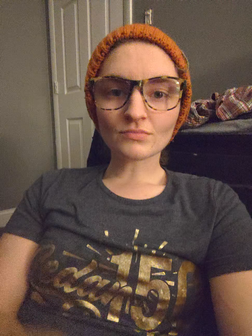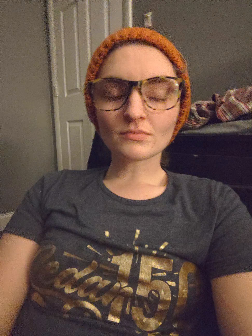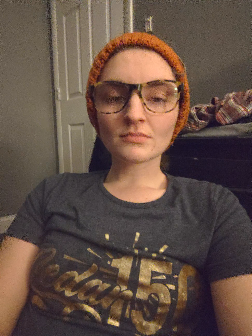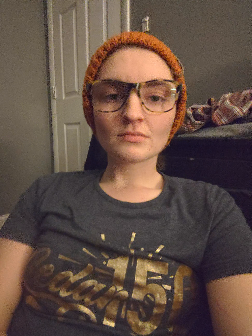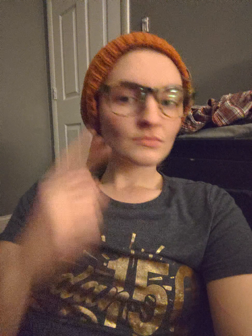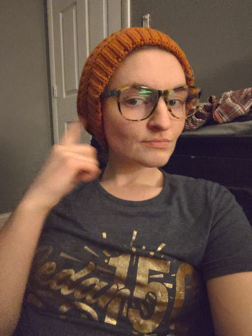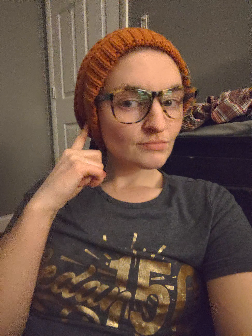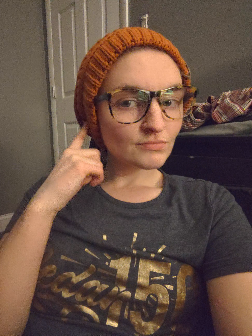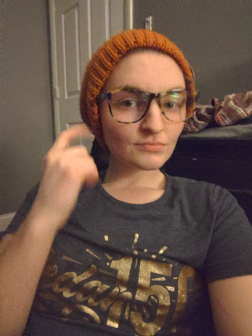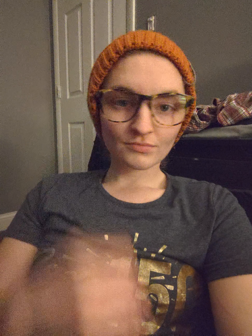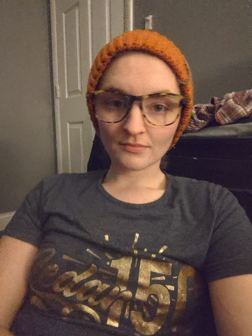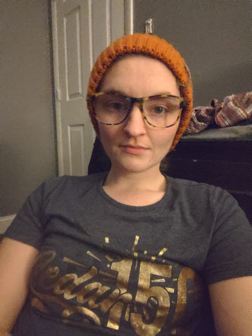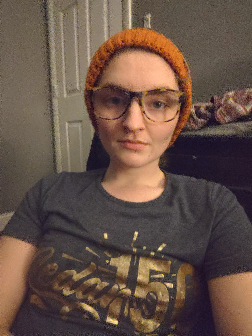ear